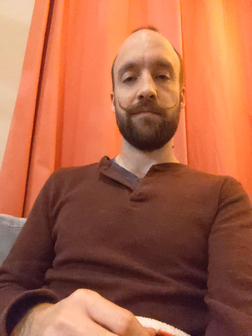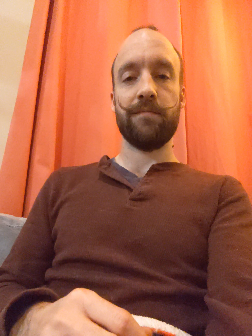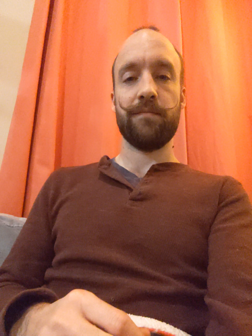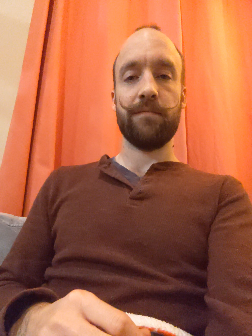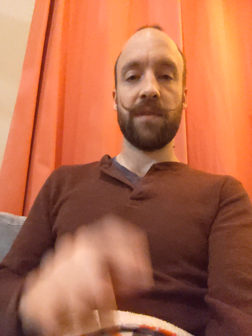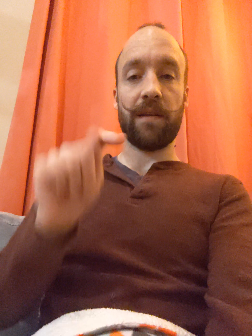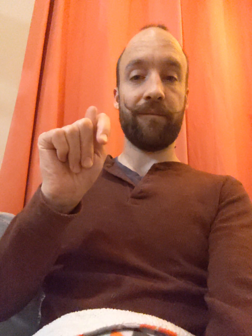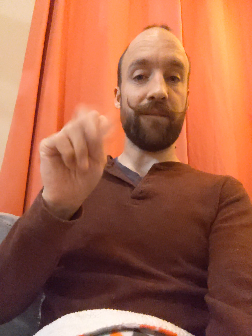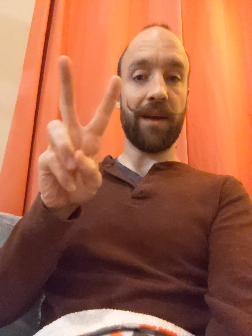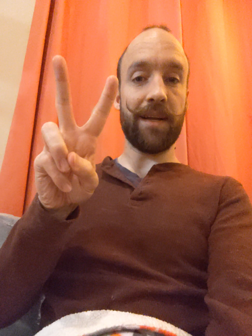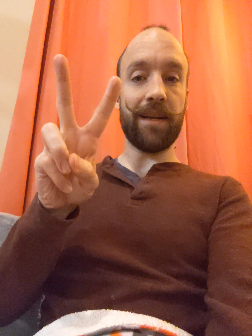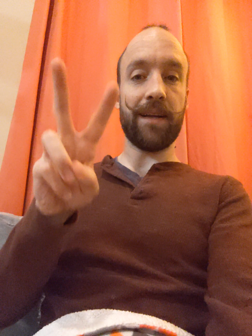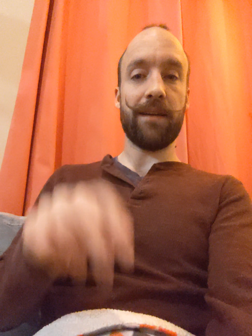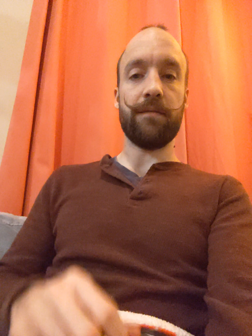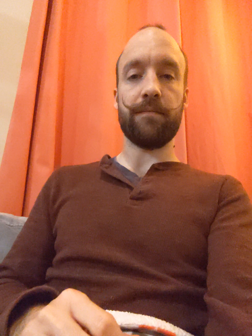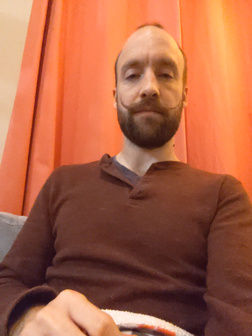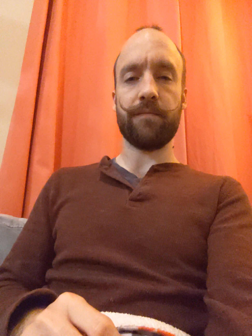TV